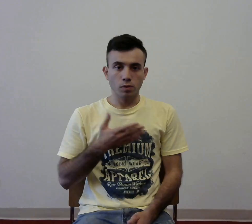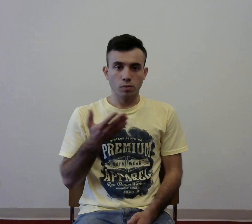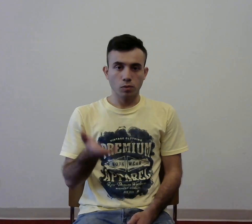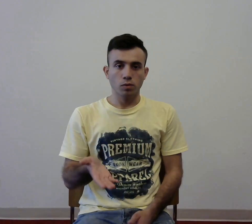bu